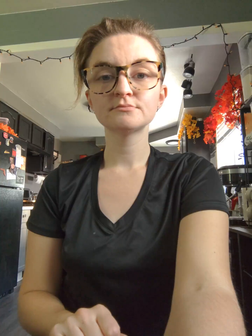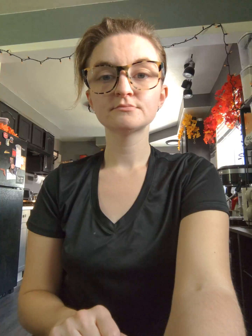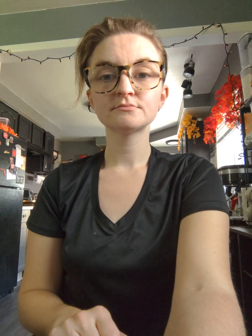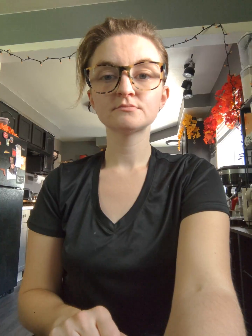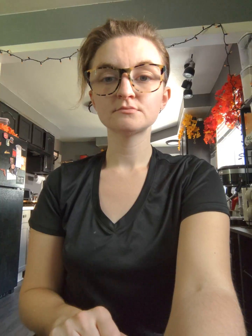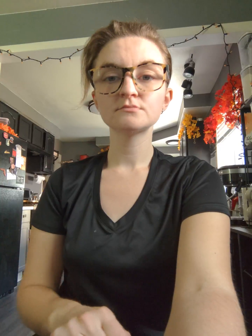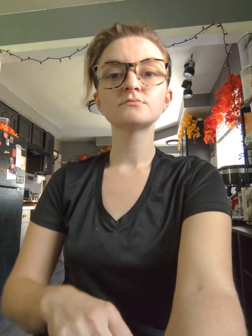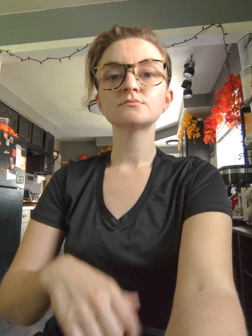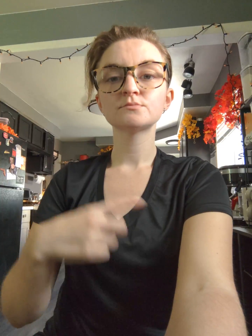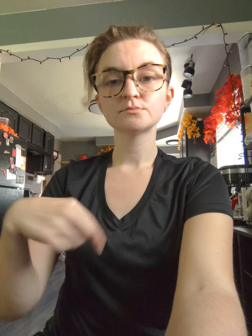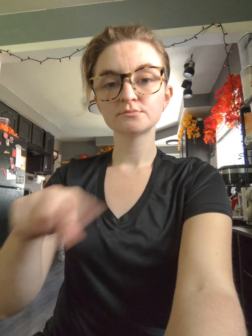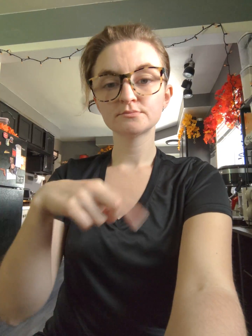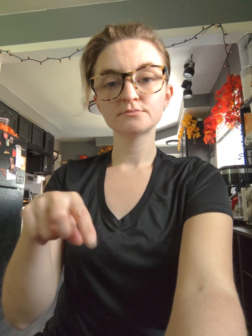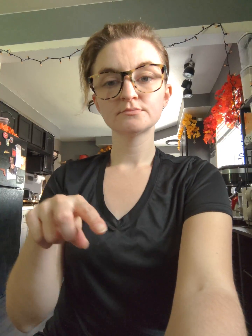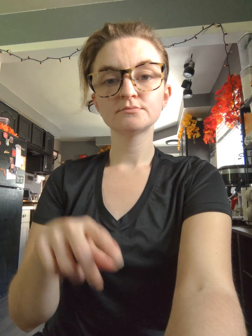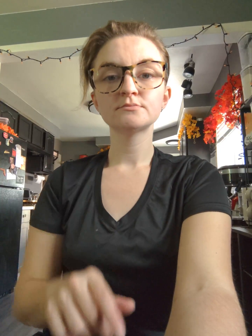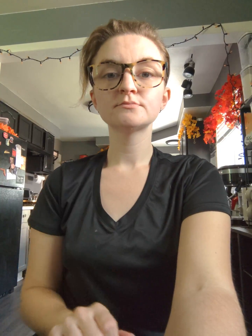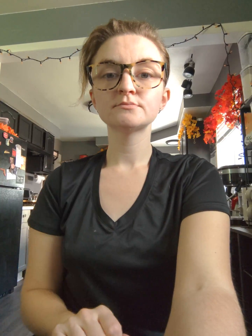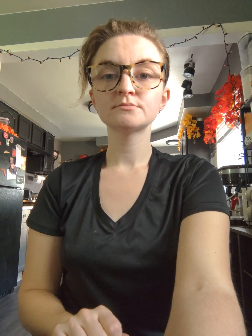around